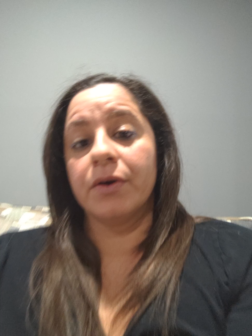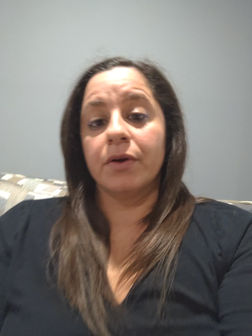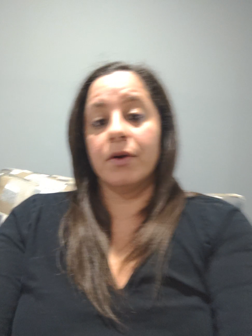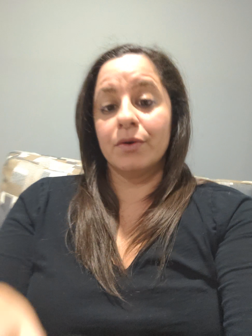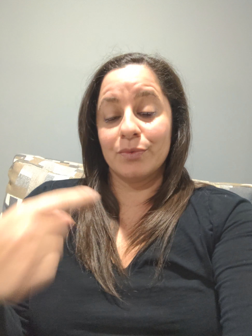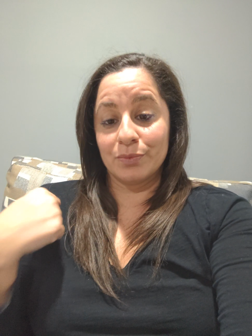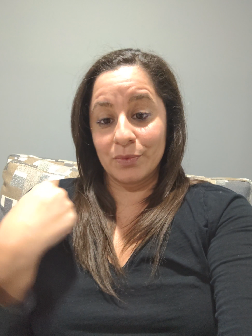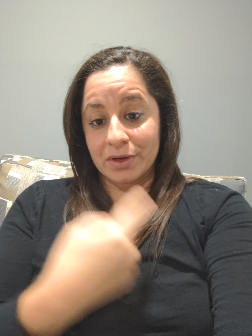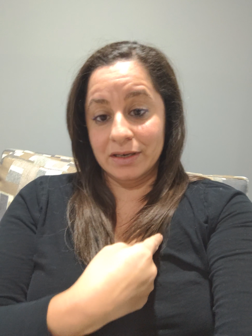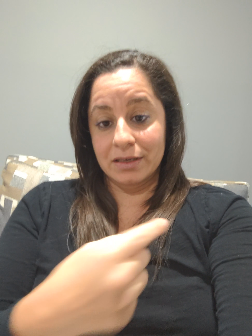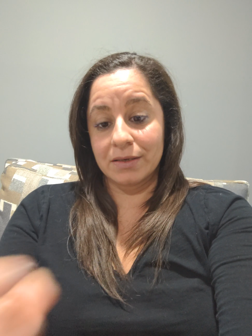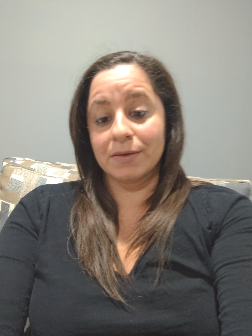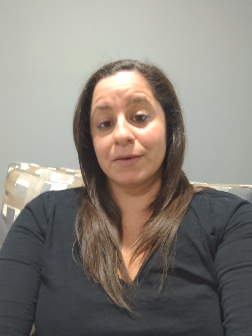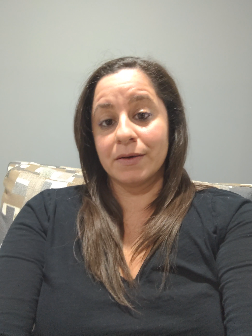we